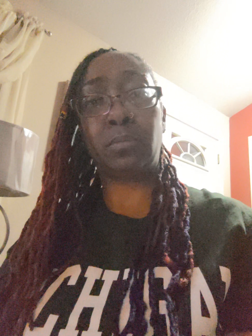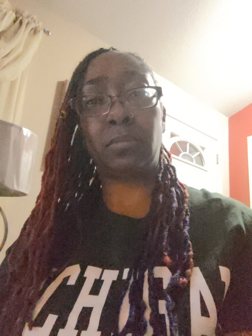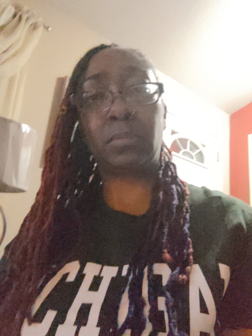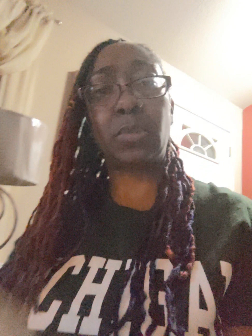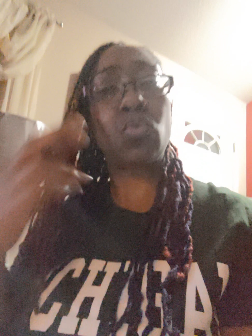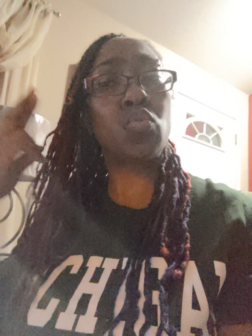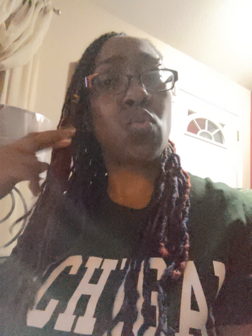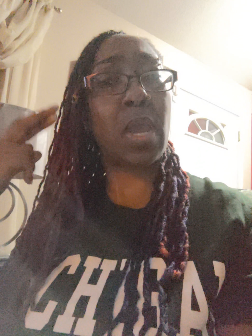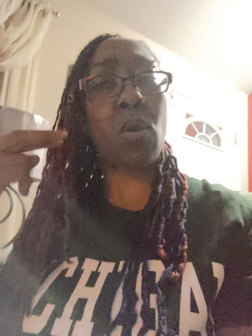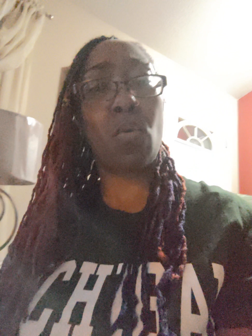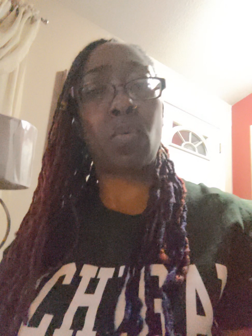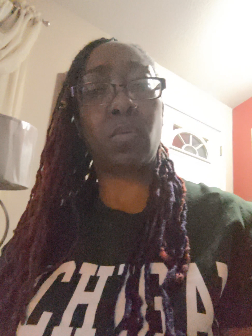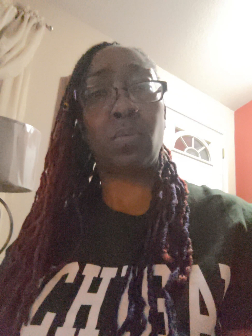radio